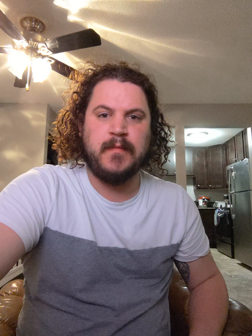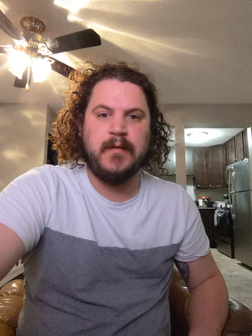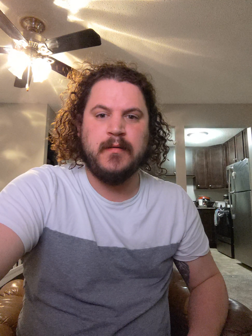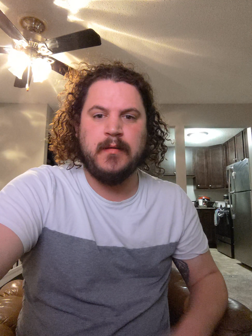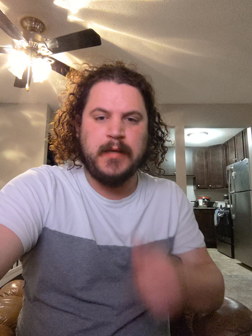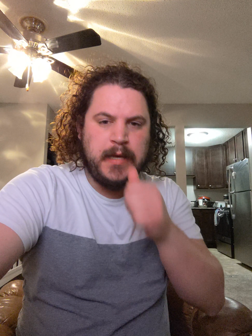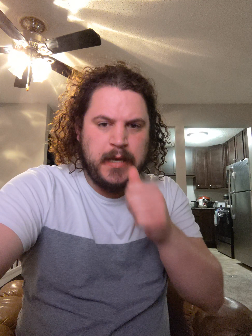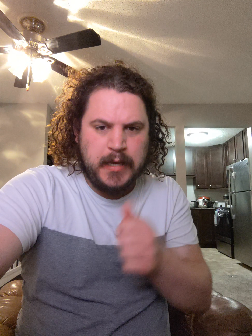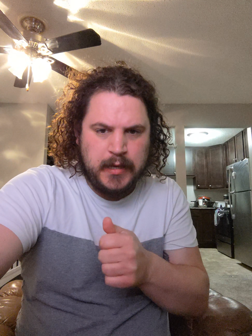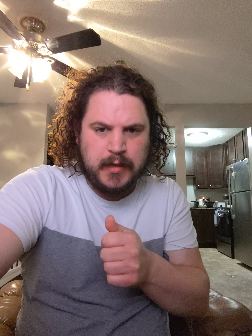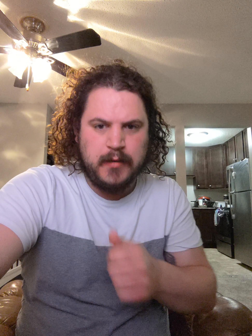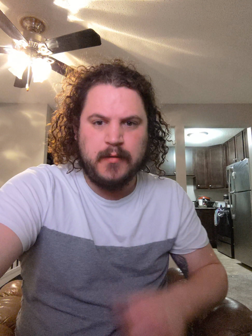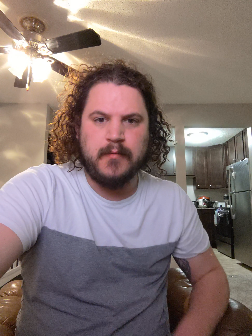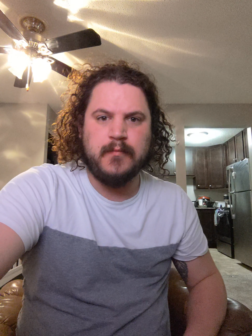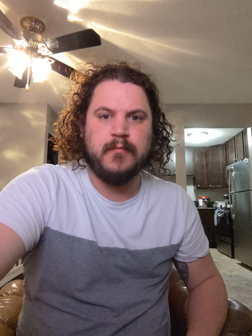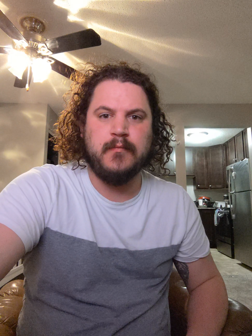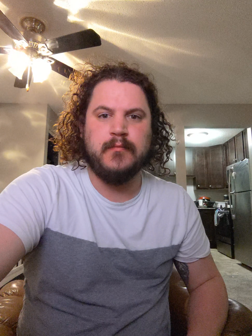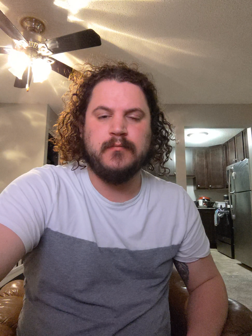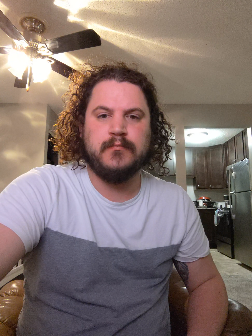hide